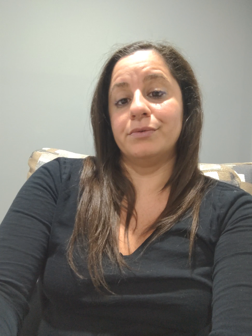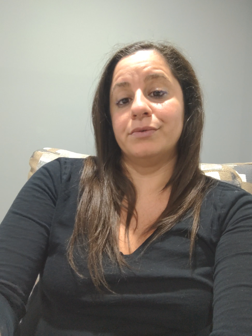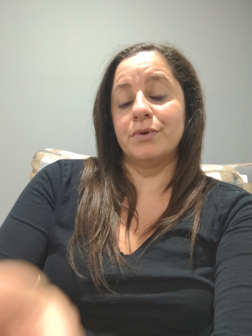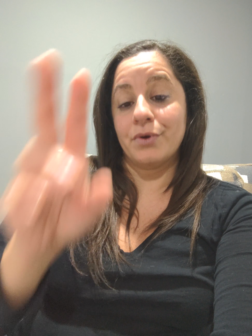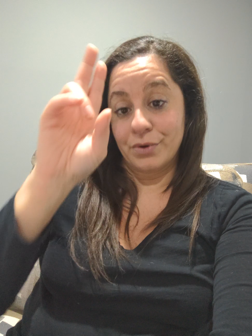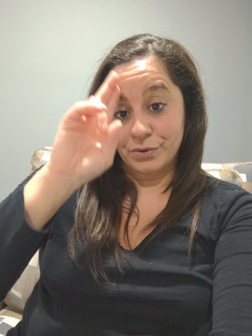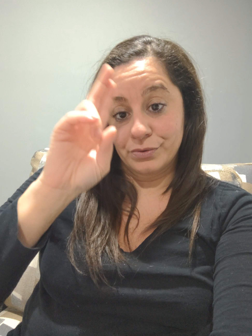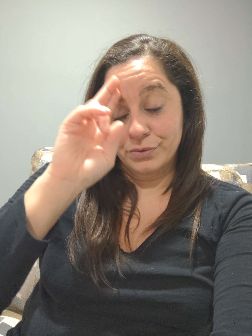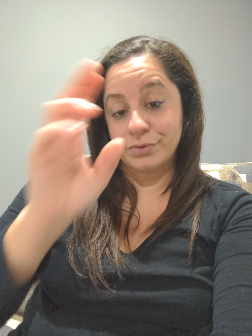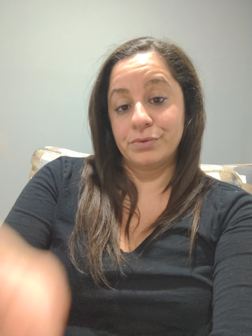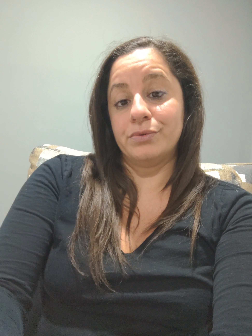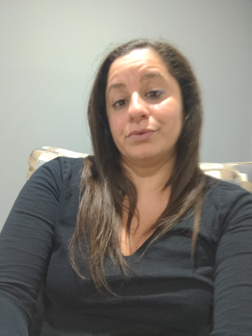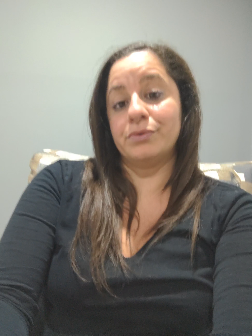uncle